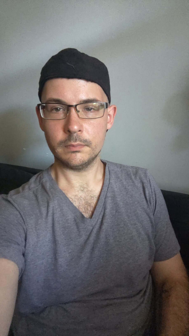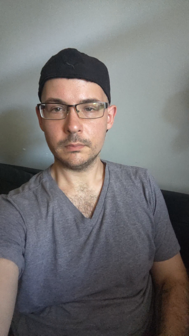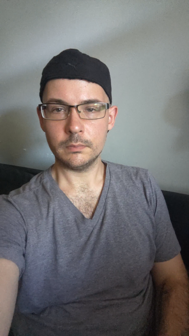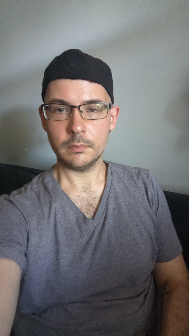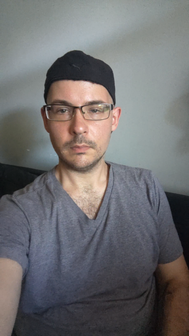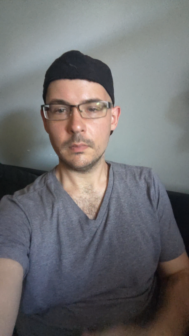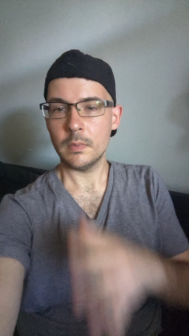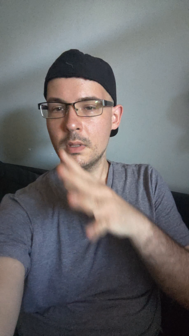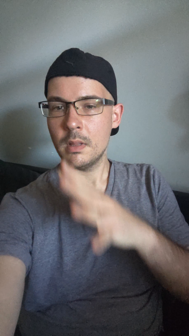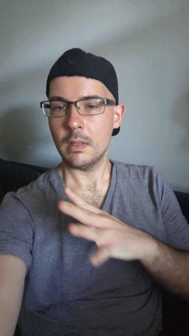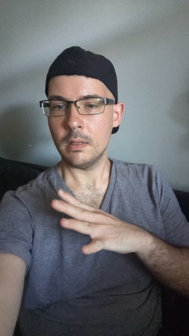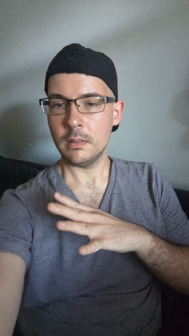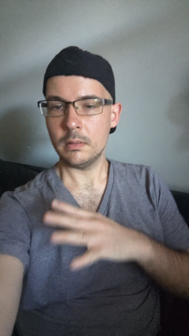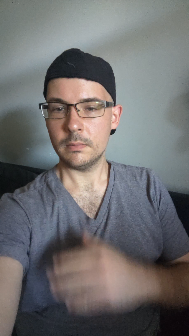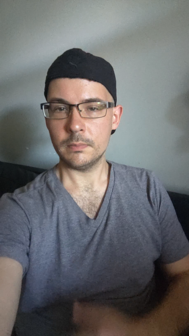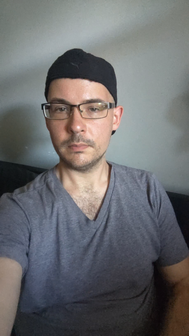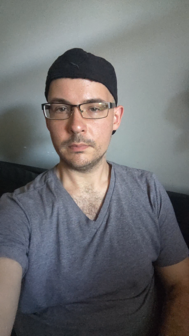lady